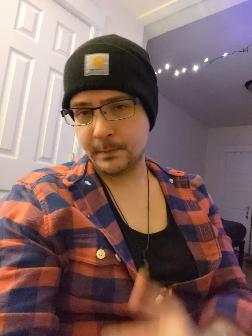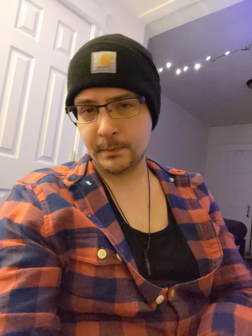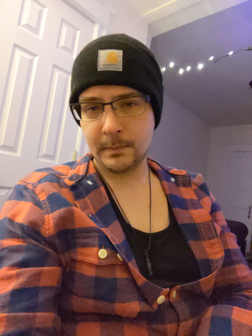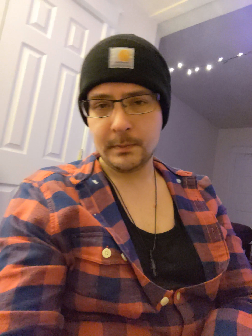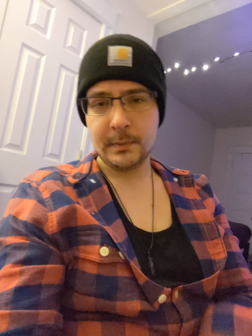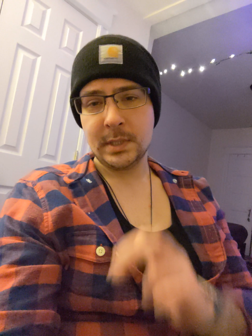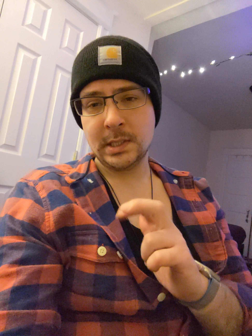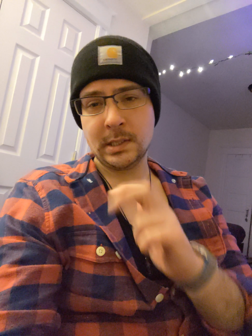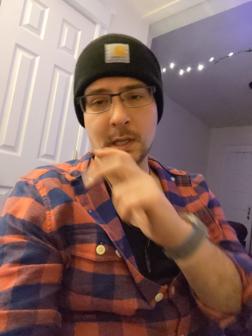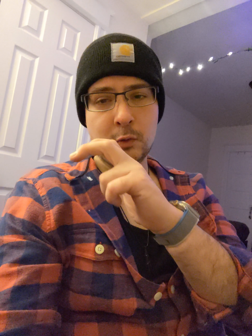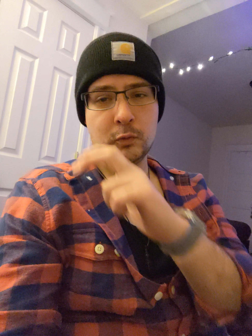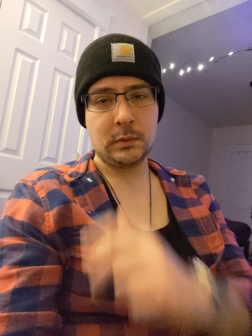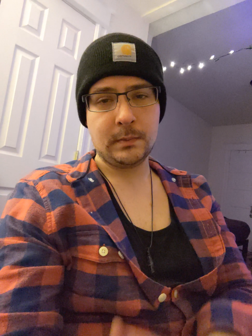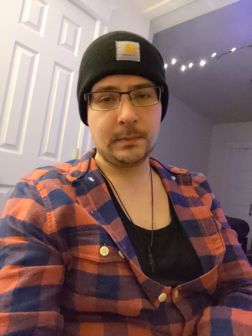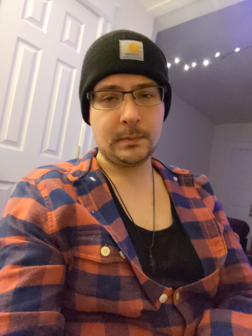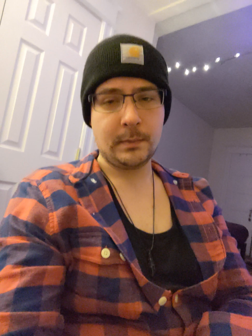stairs